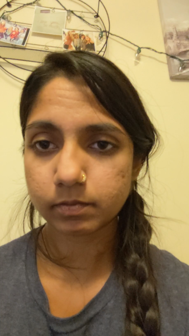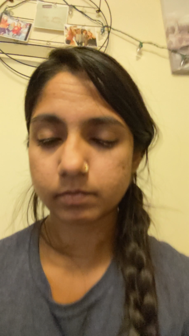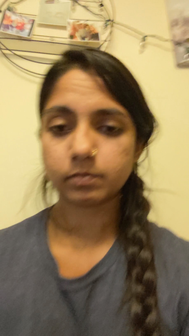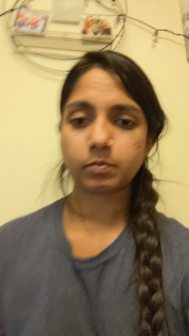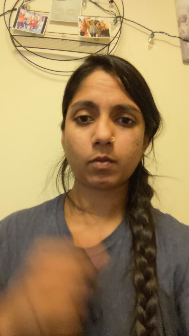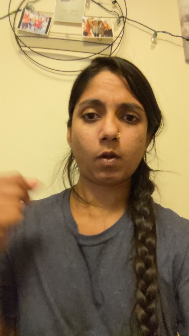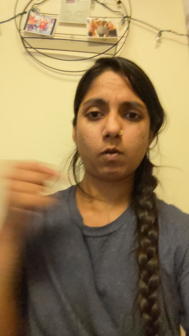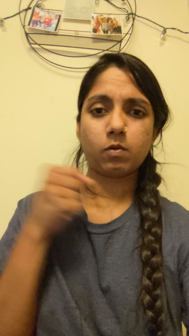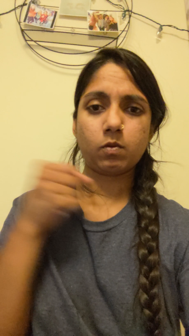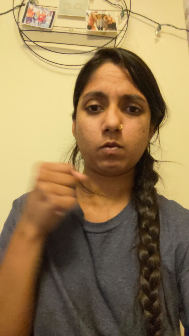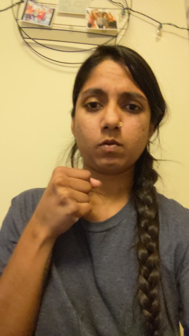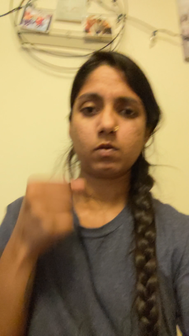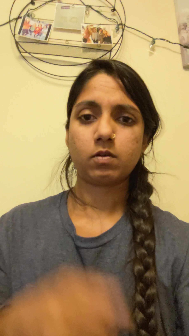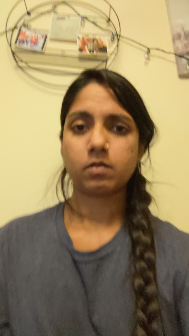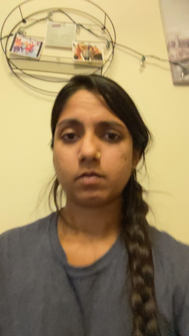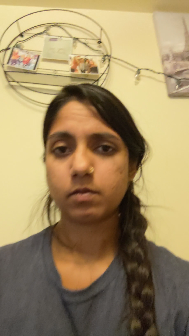cold